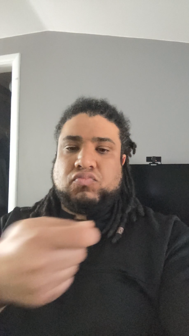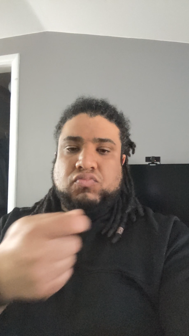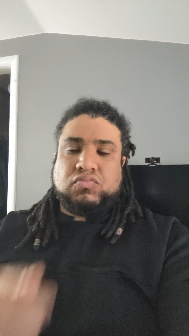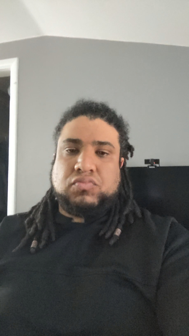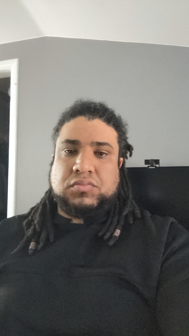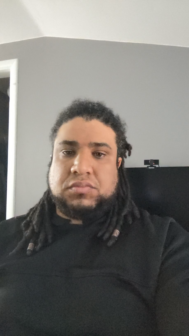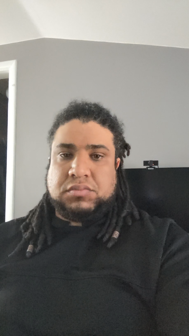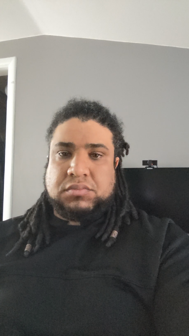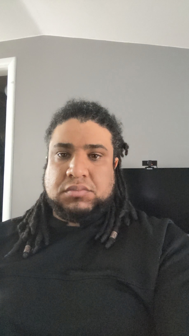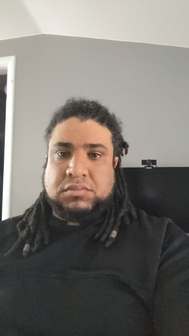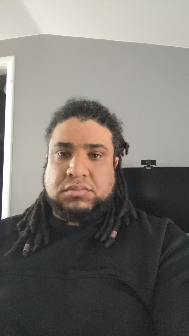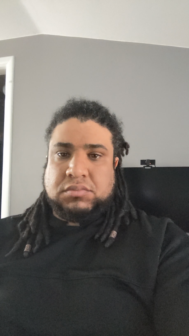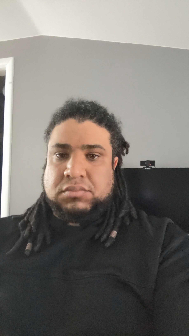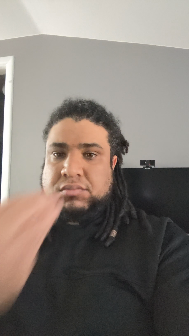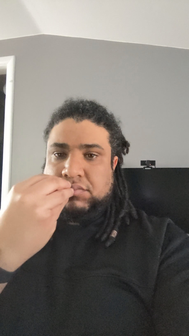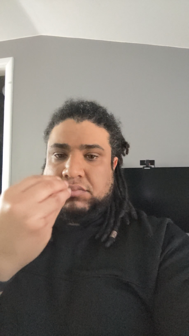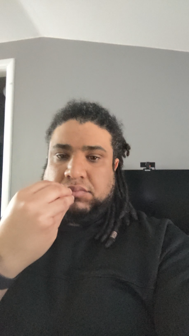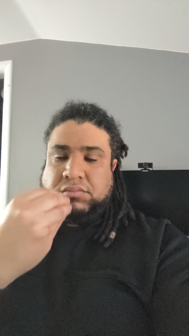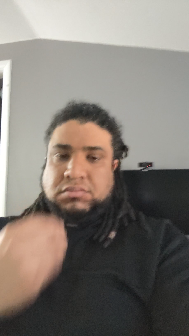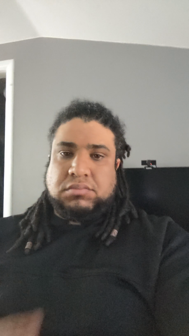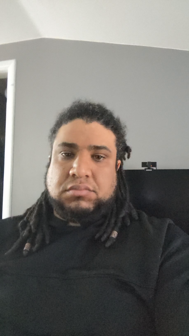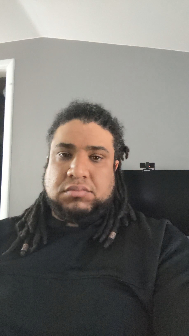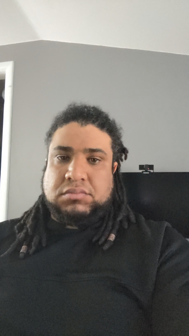eat